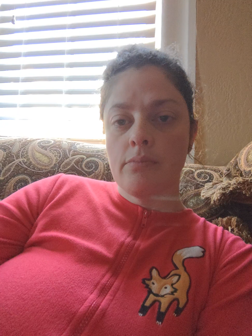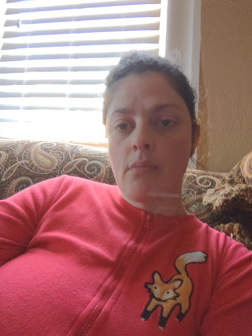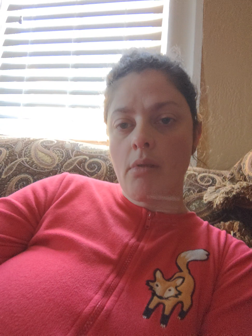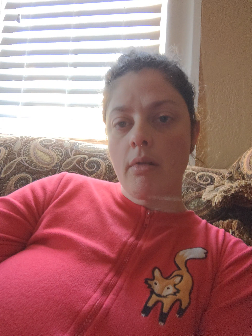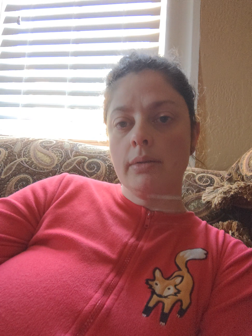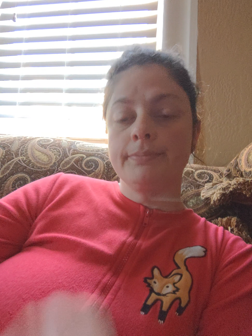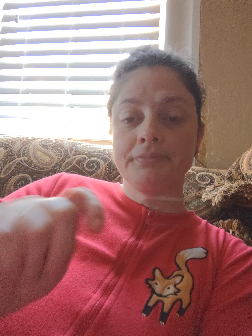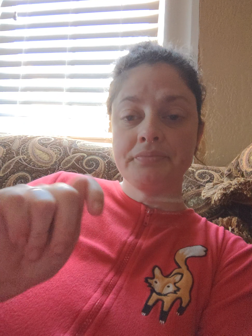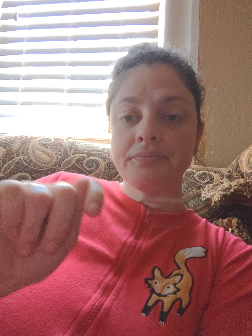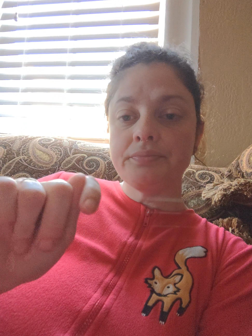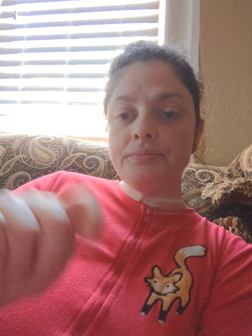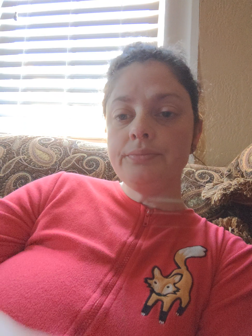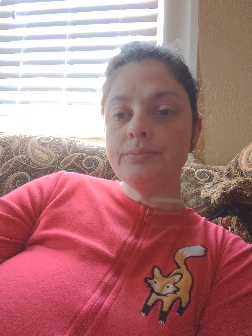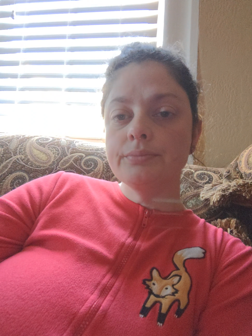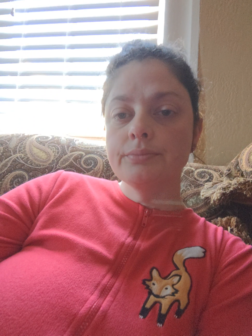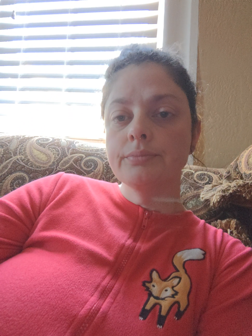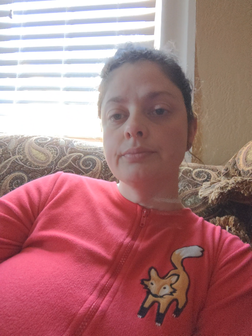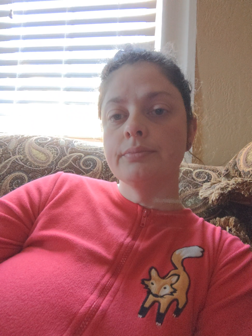potty